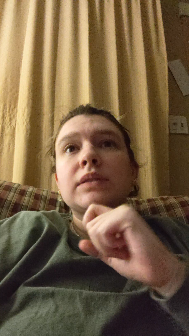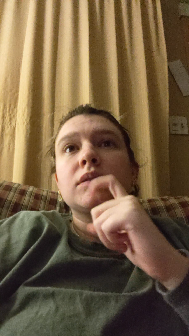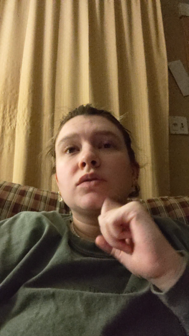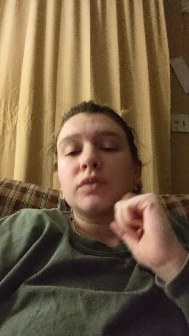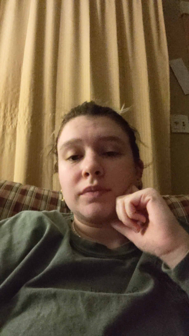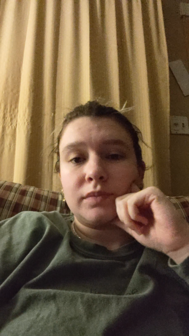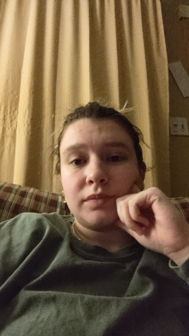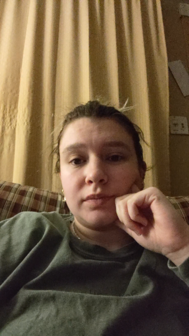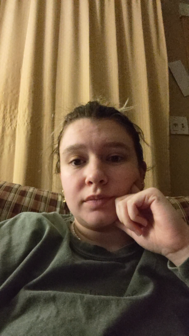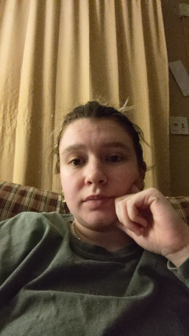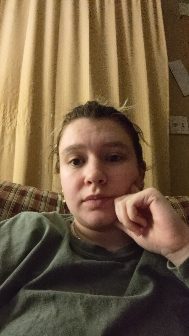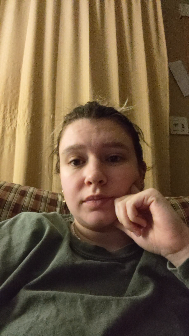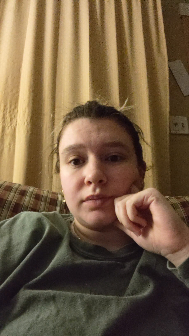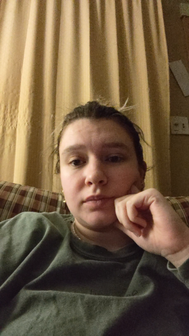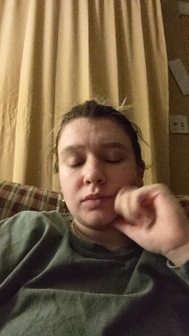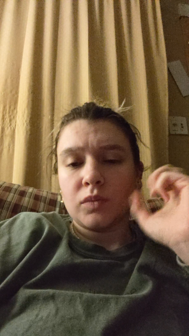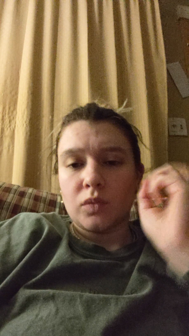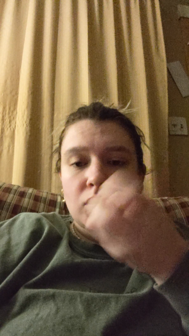hard